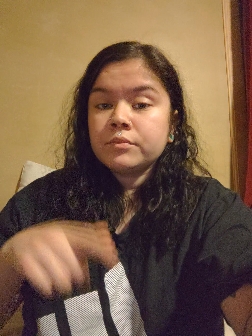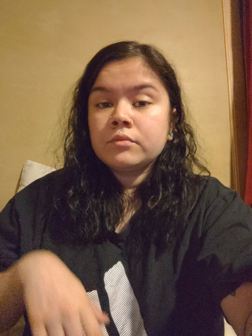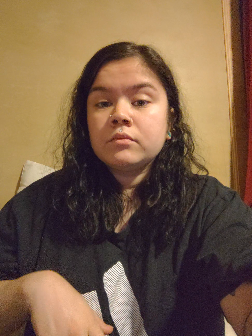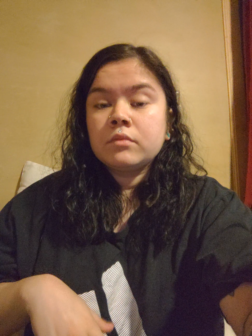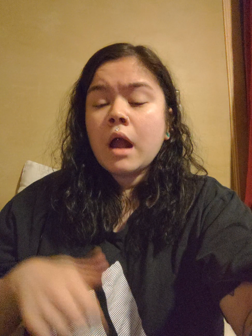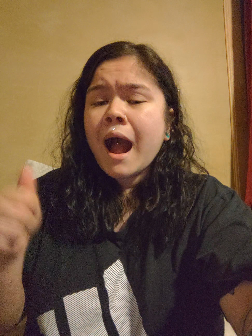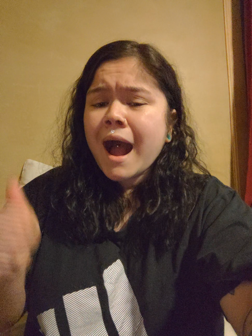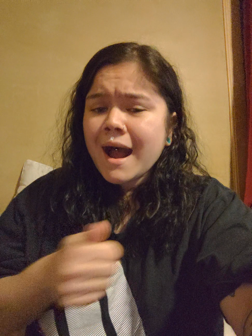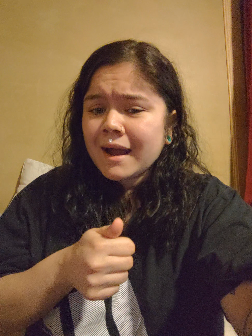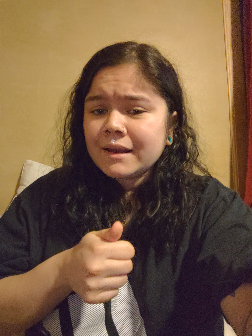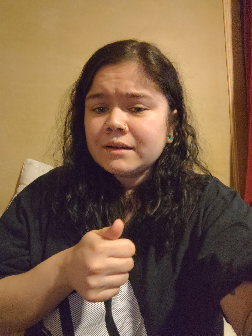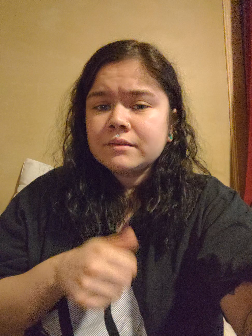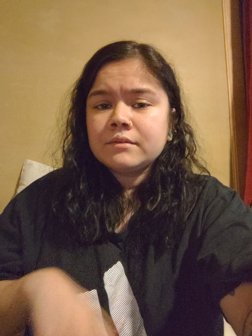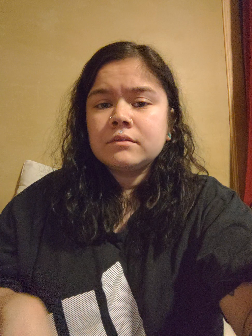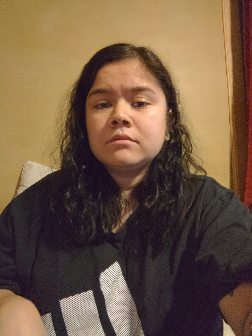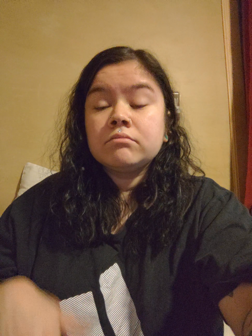hide